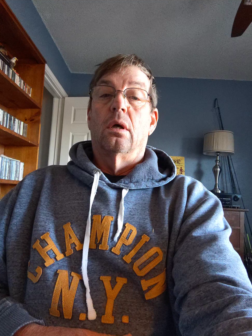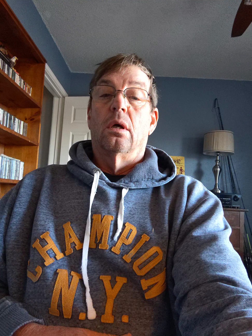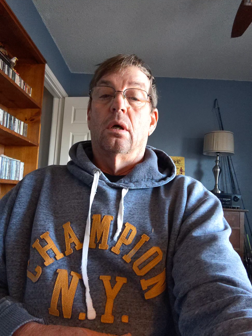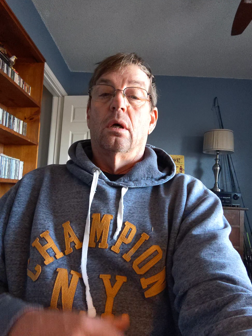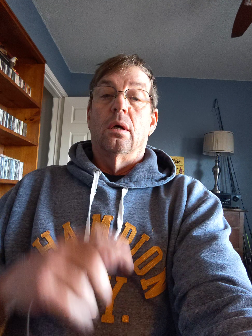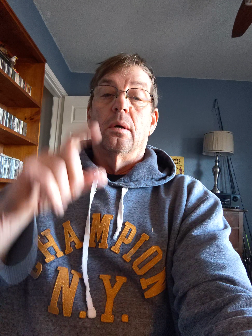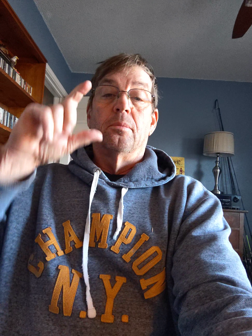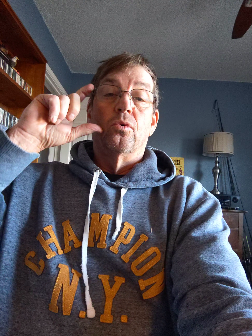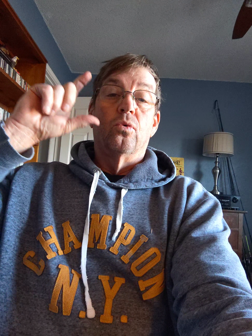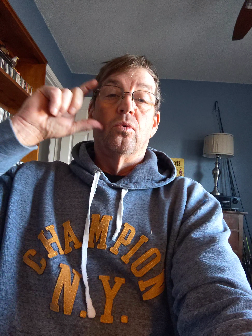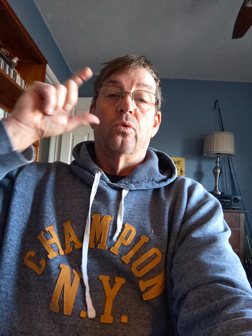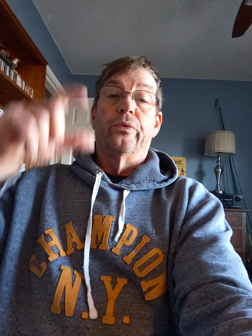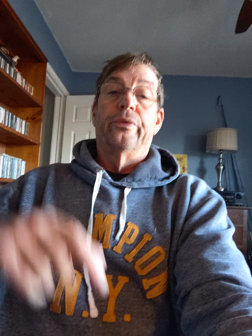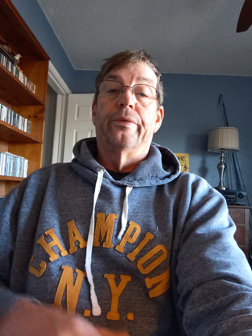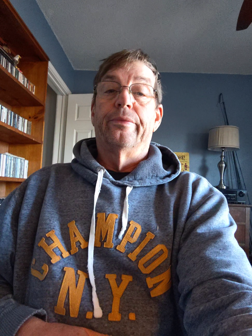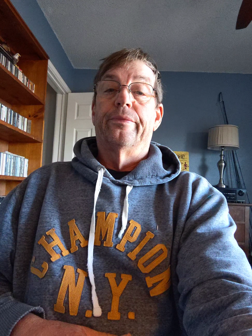moon